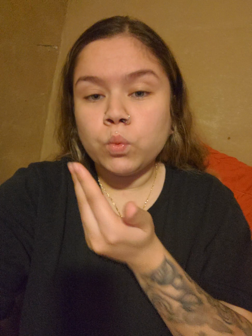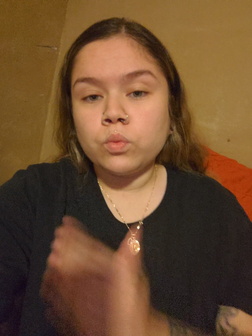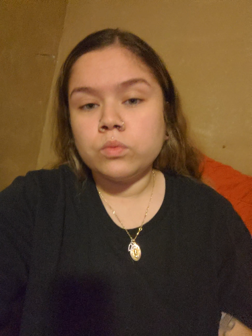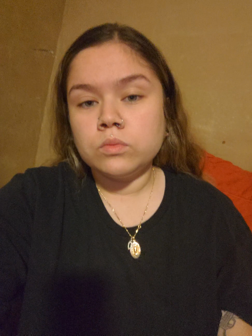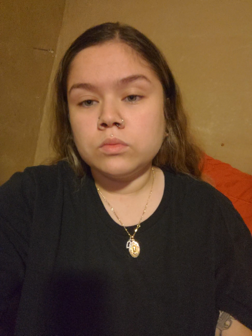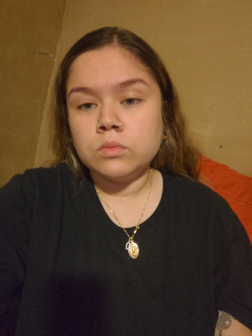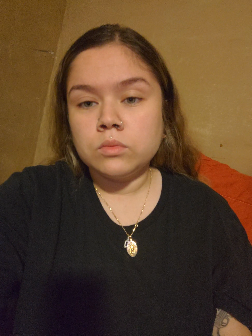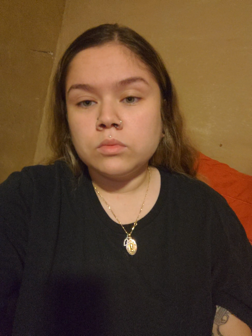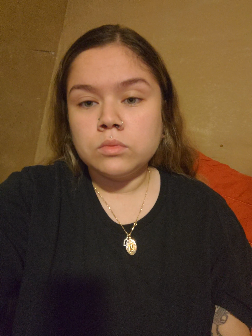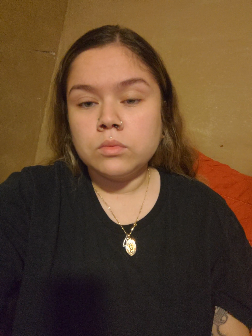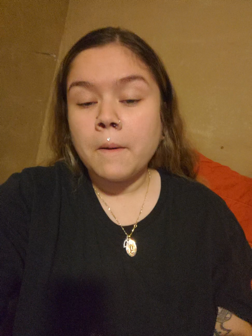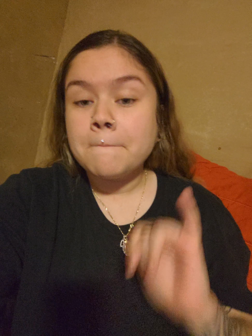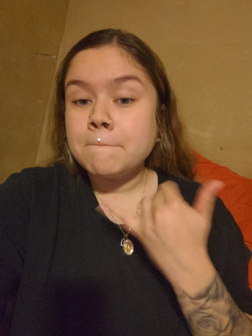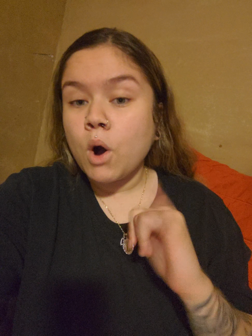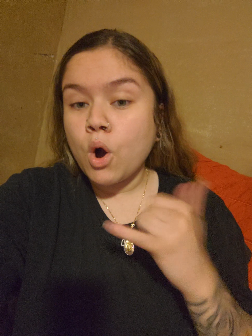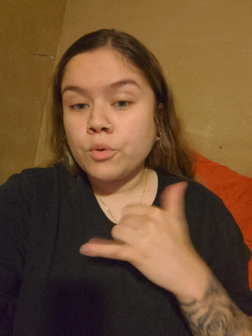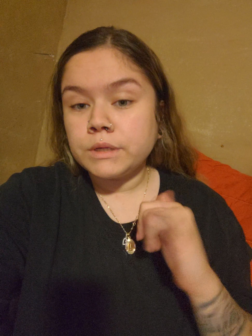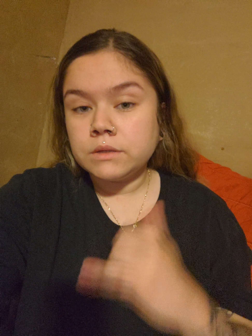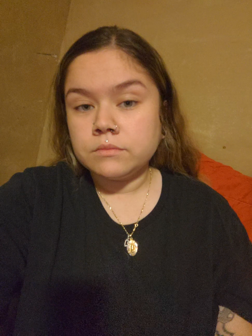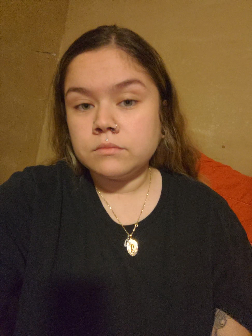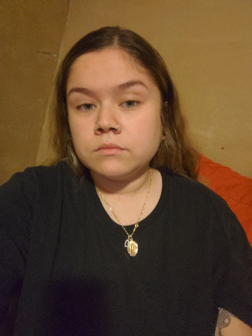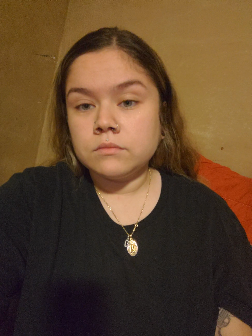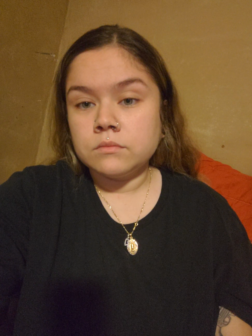party